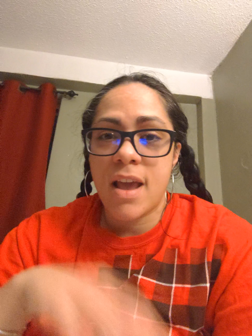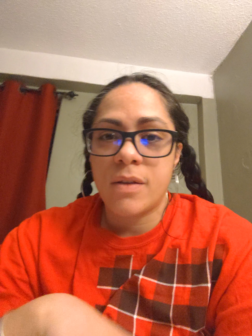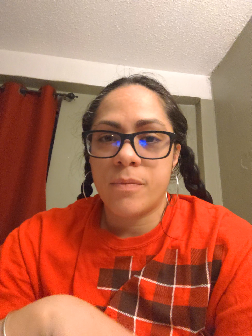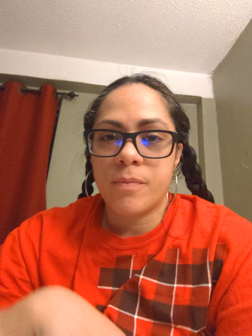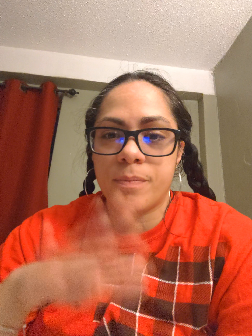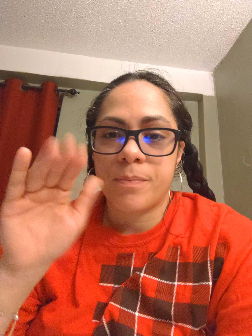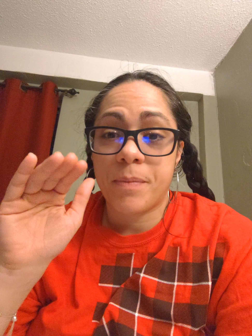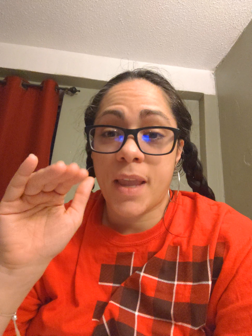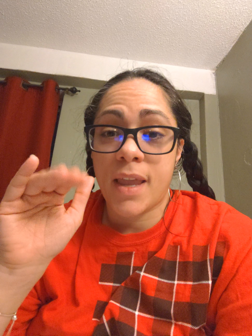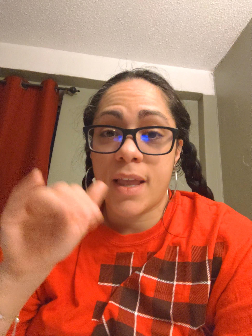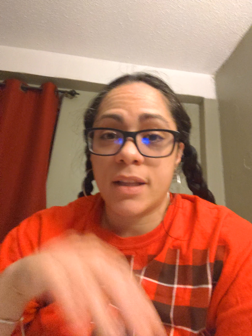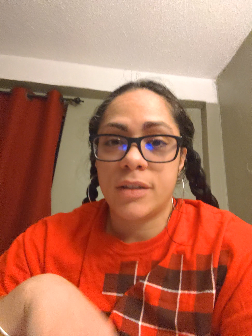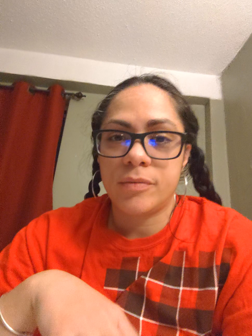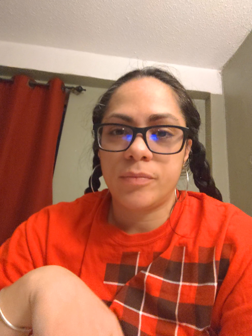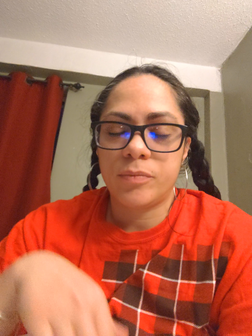bye